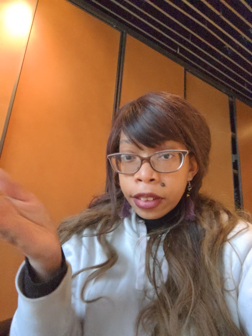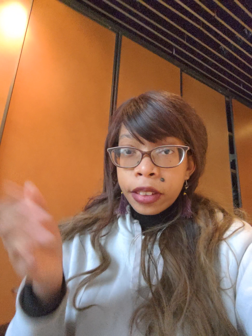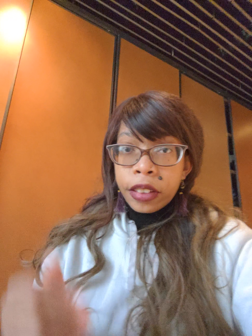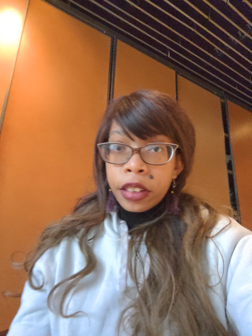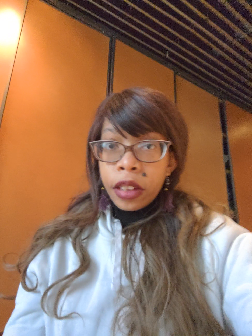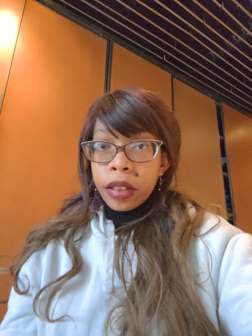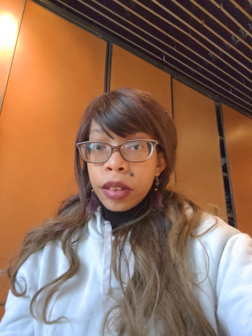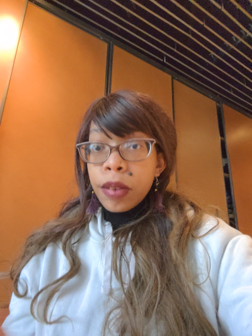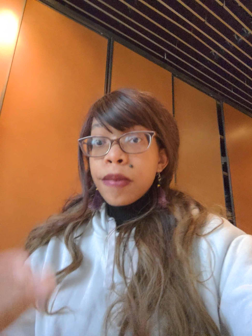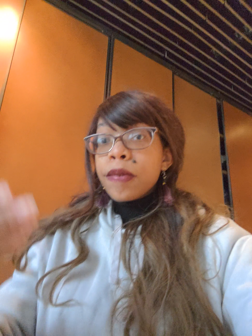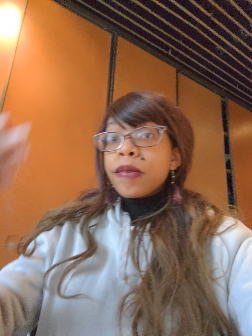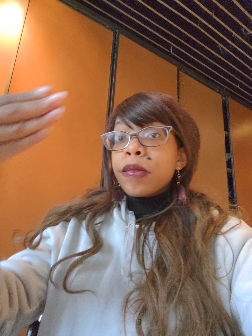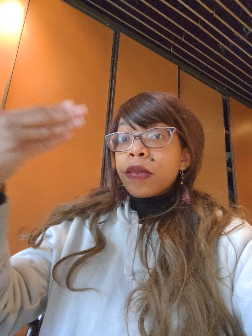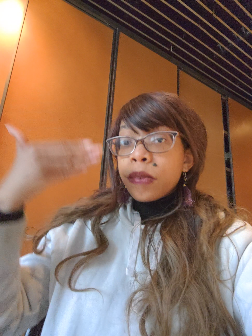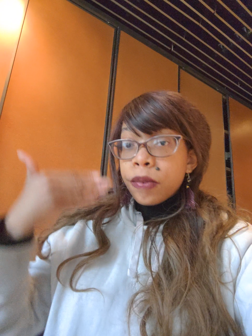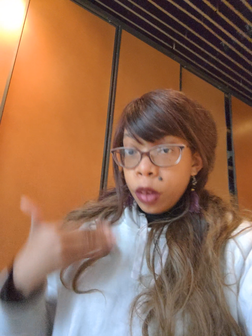before